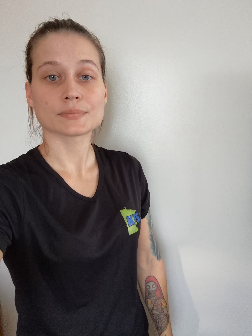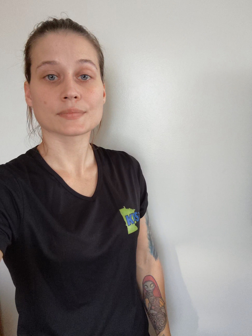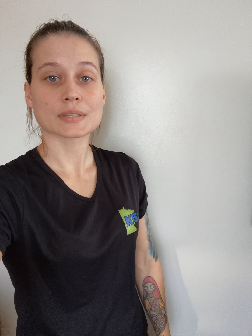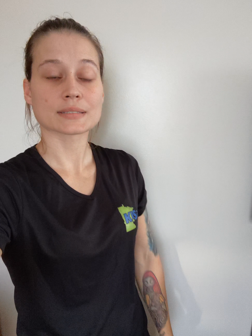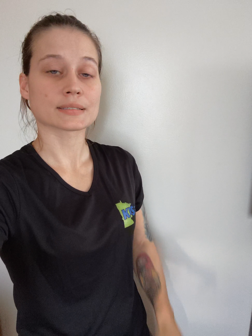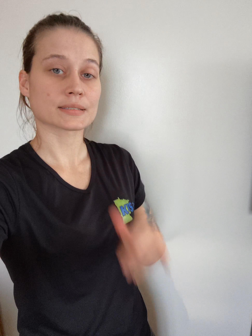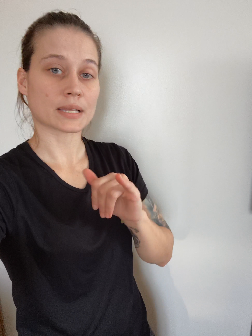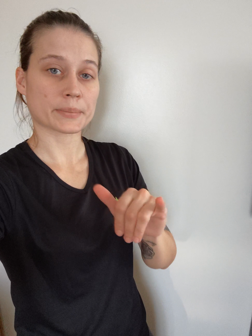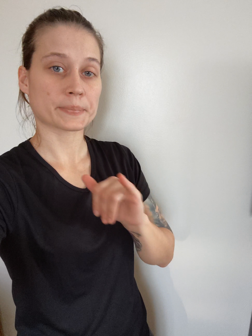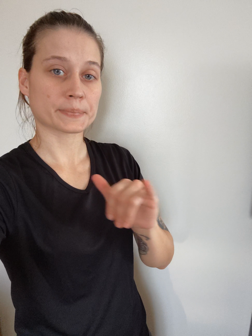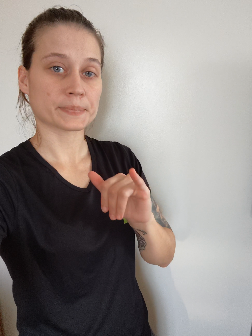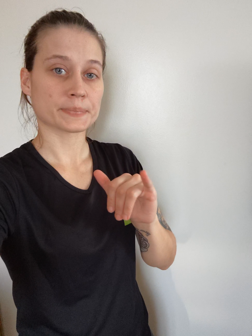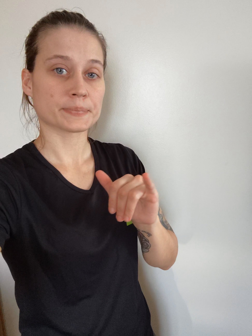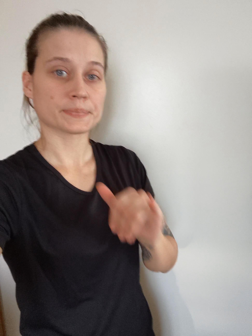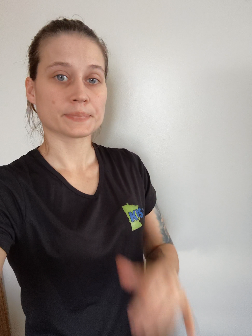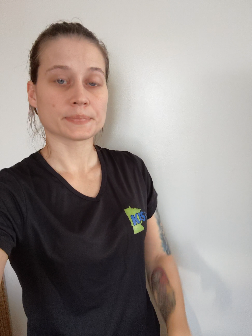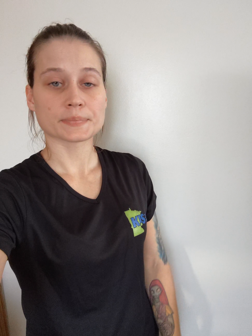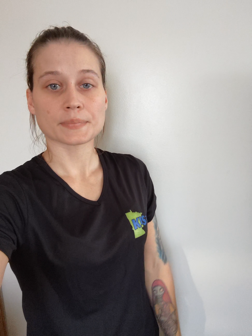same